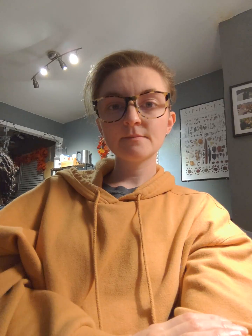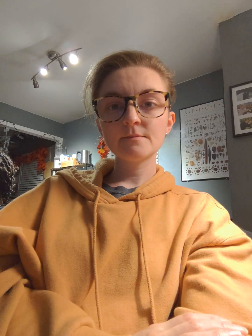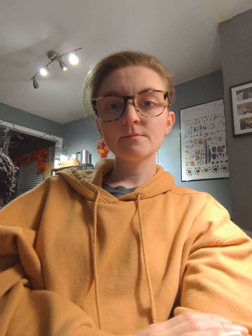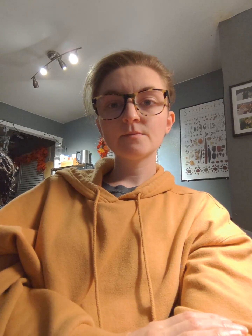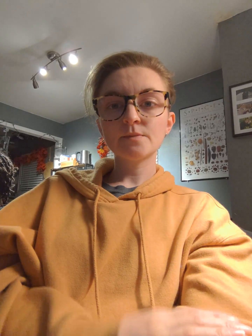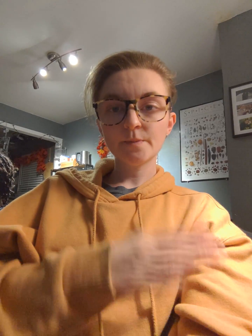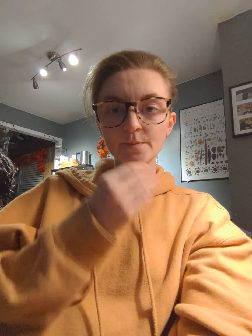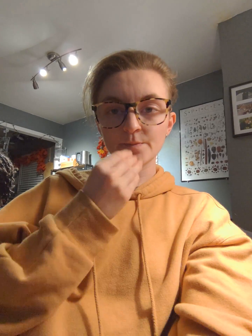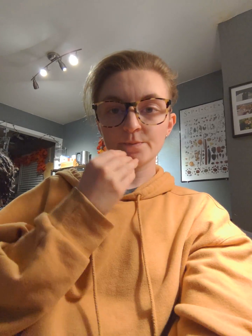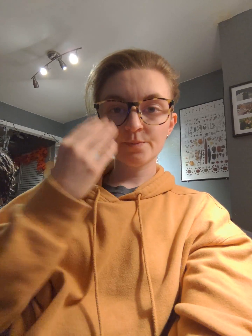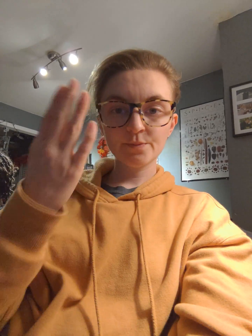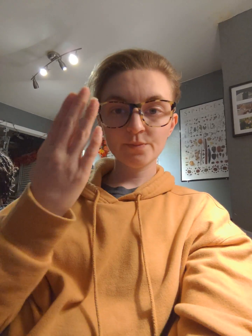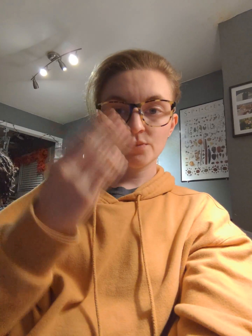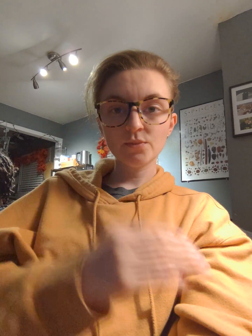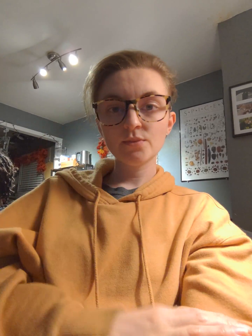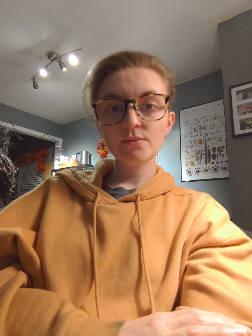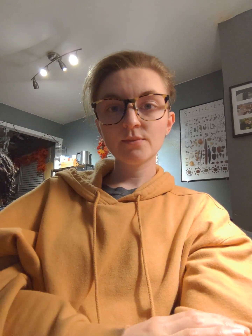breakfast